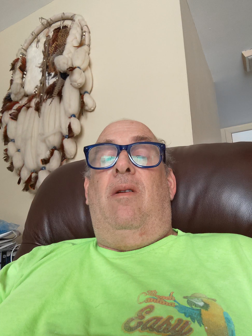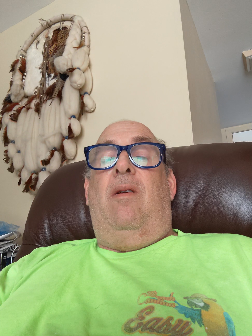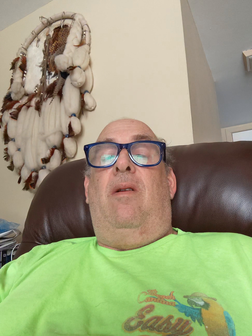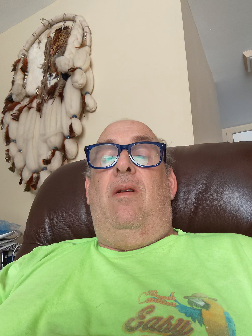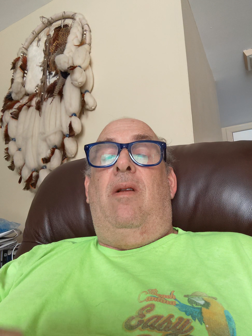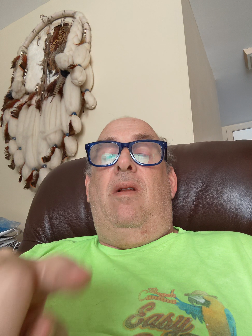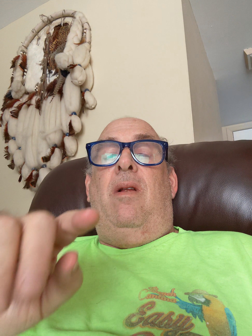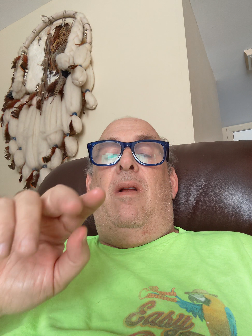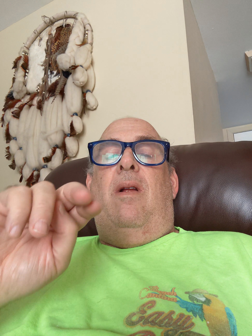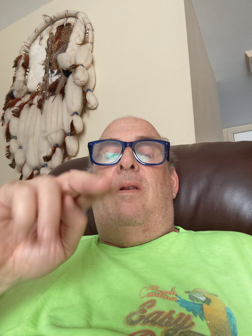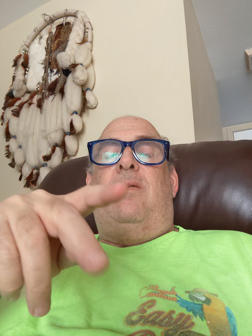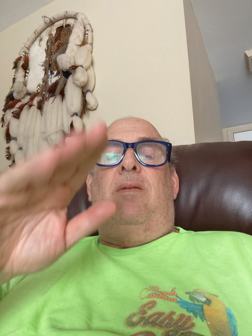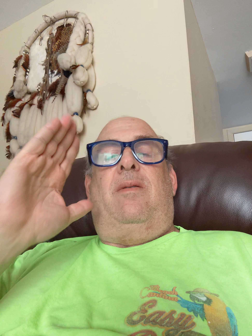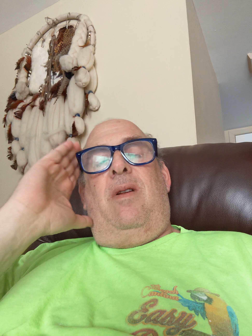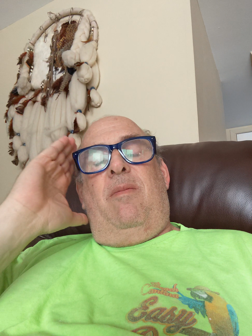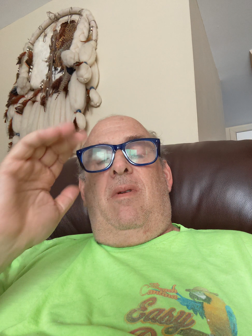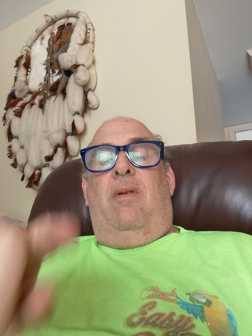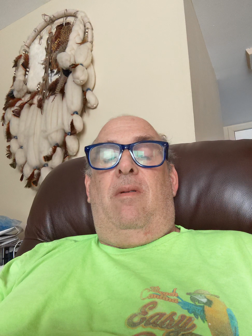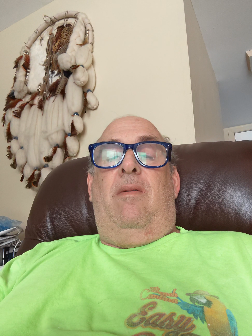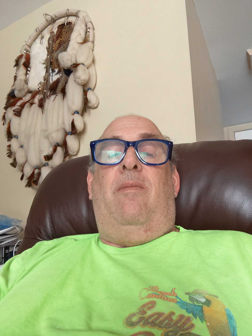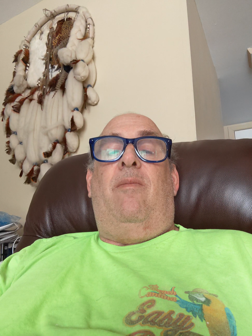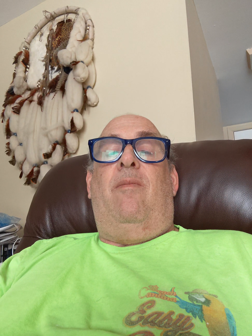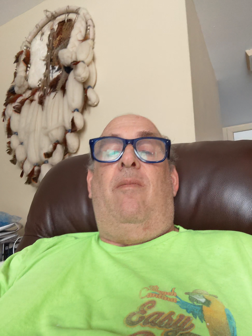nap